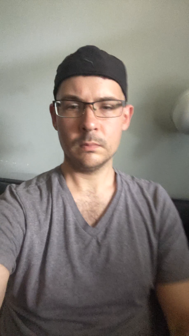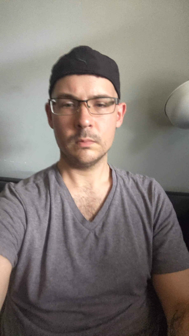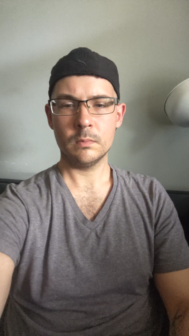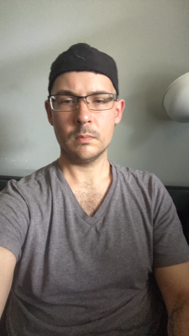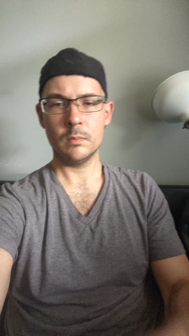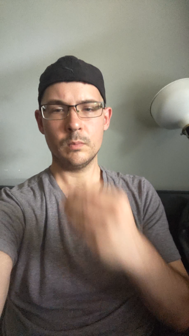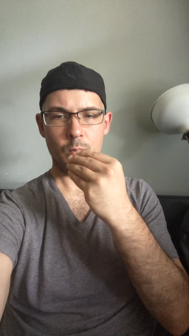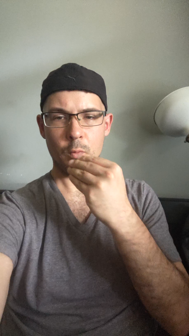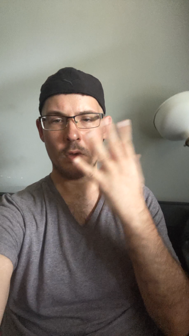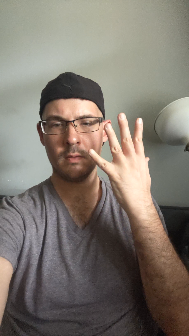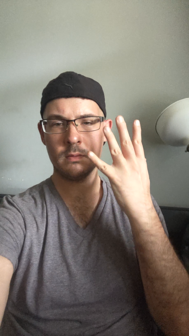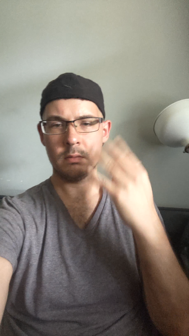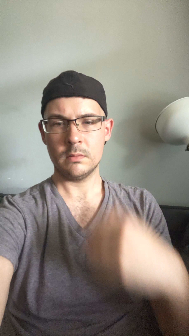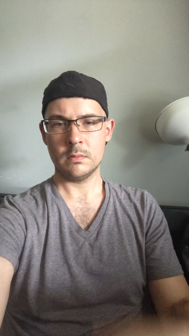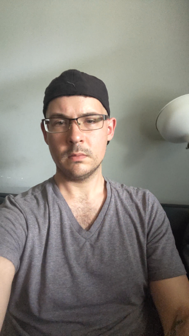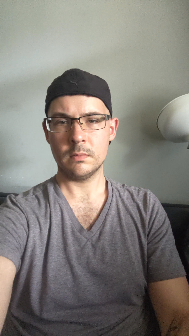breakfast